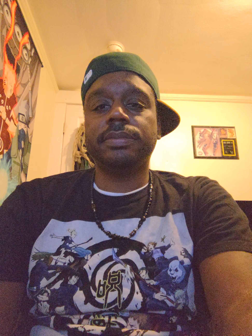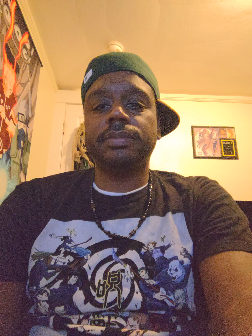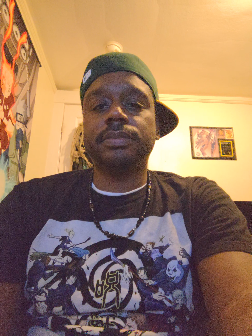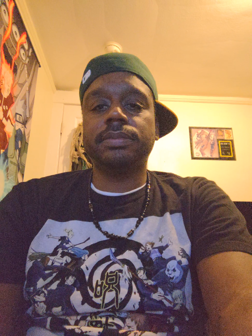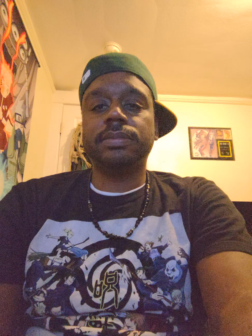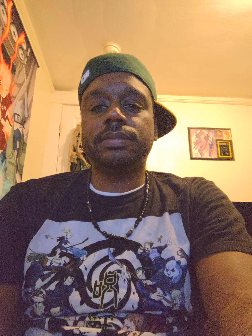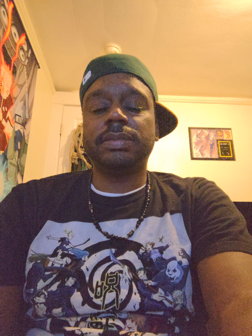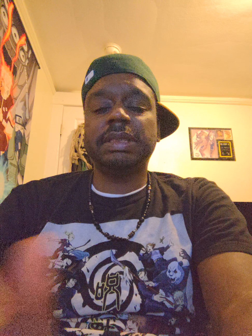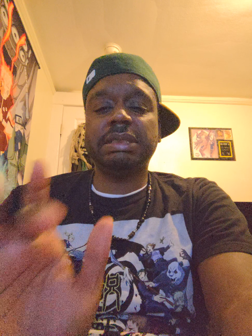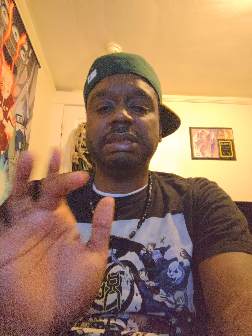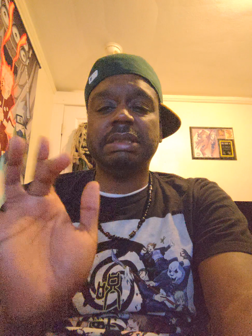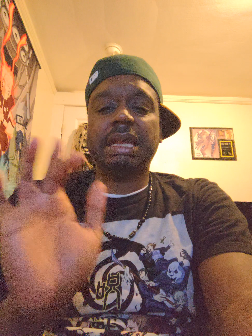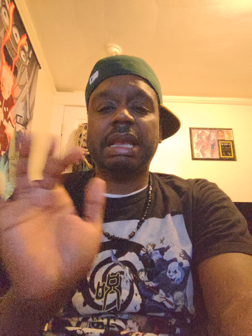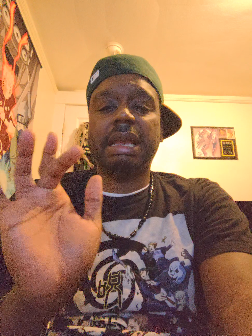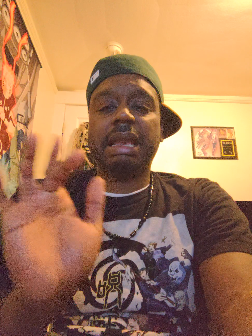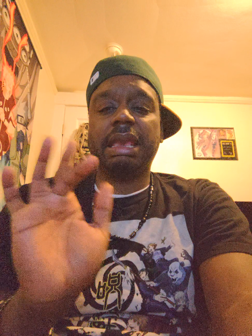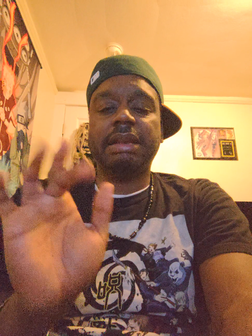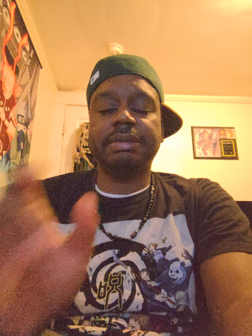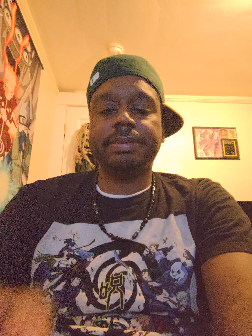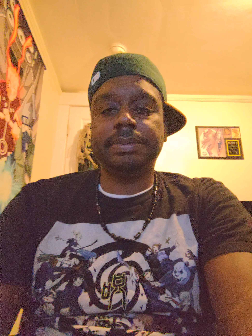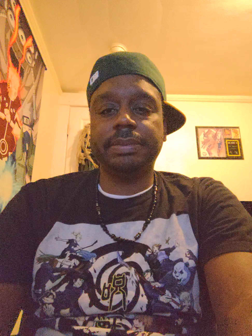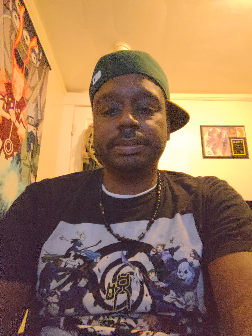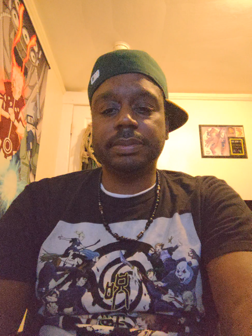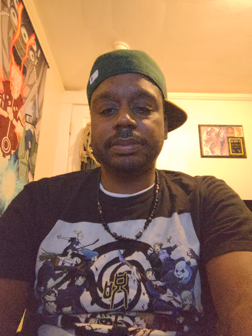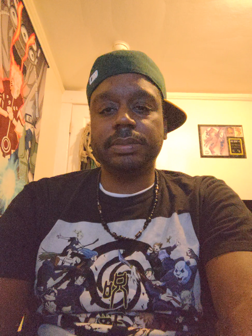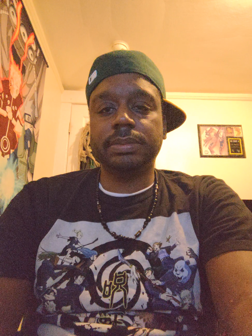yucky